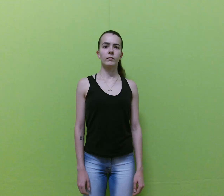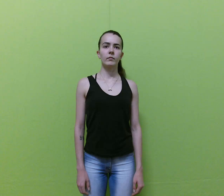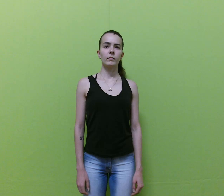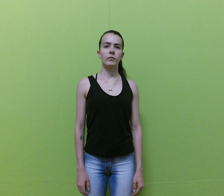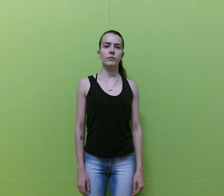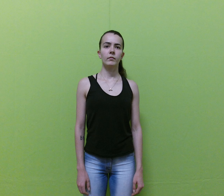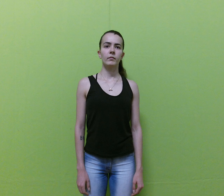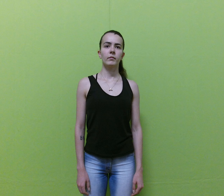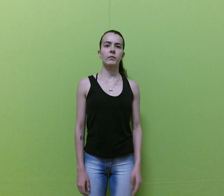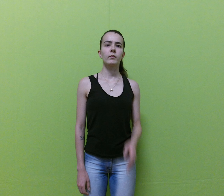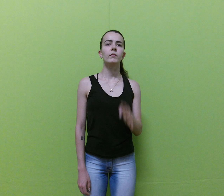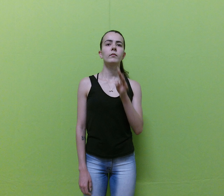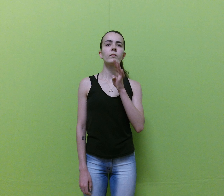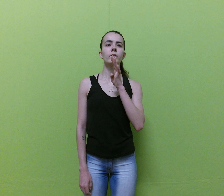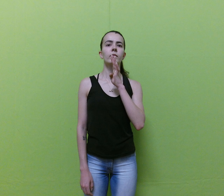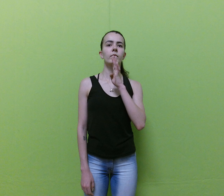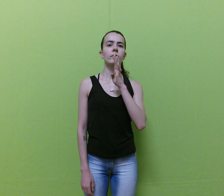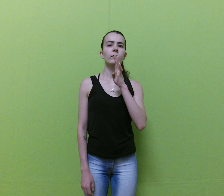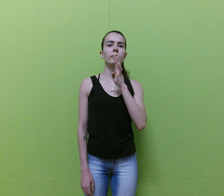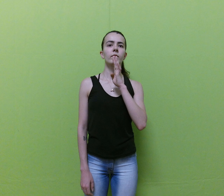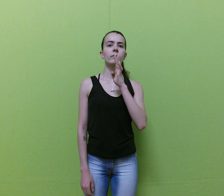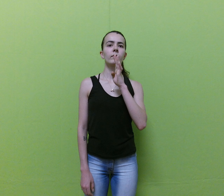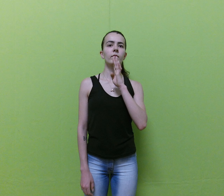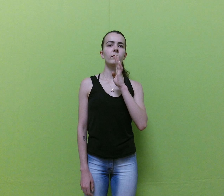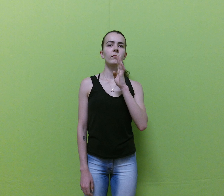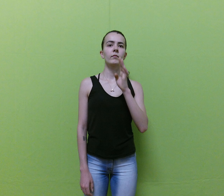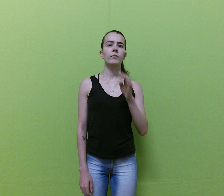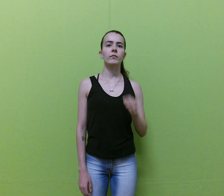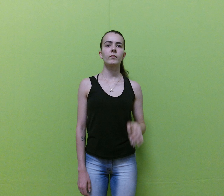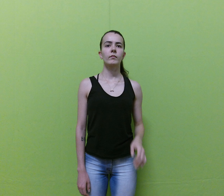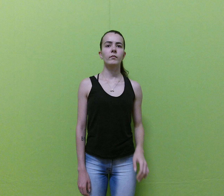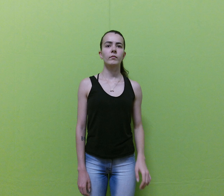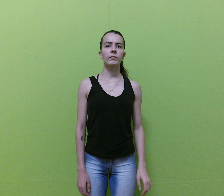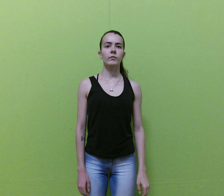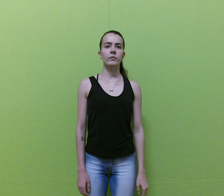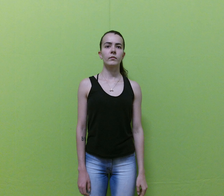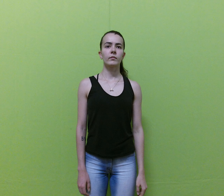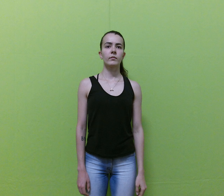conhecer